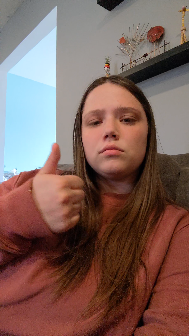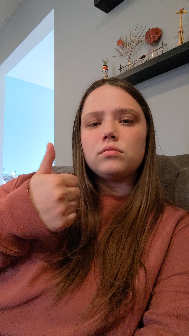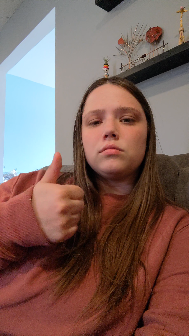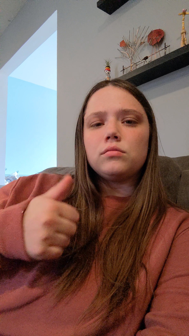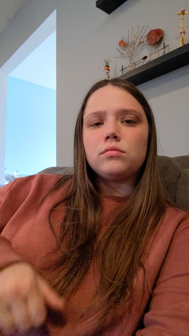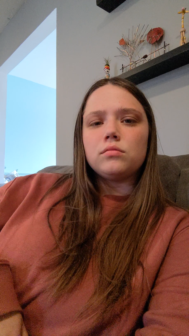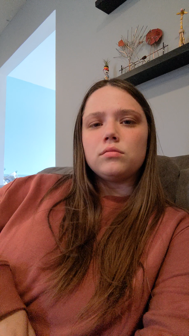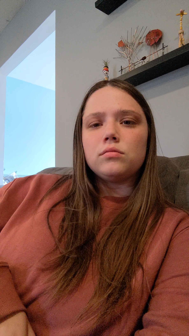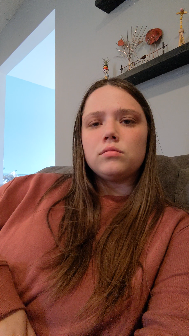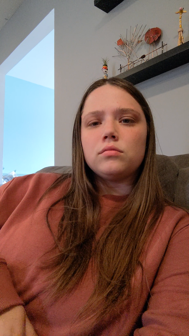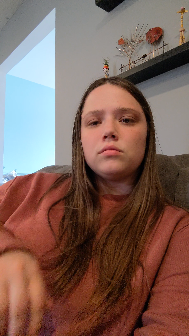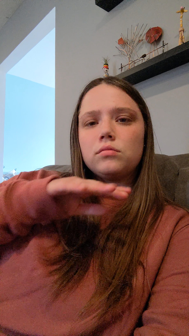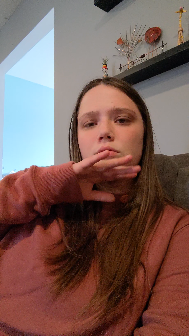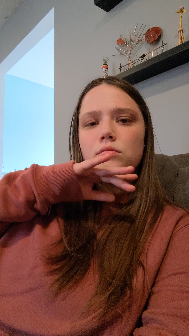naughty